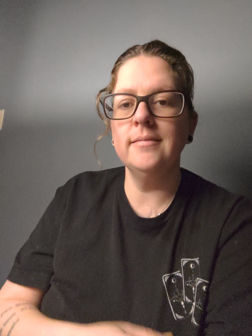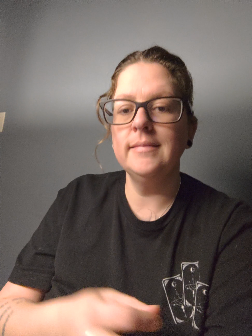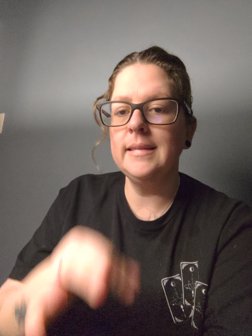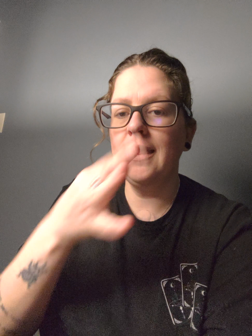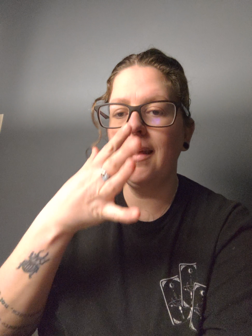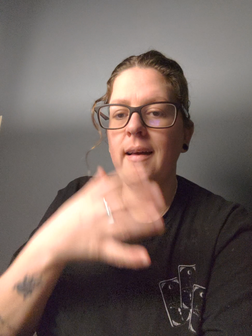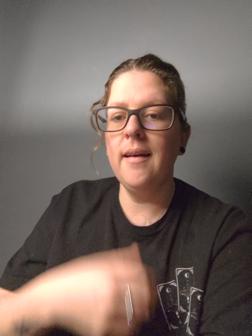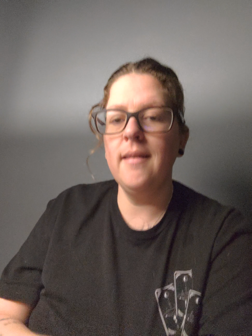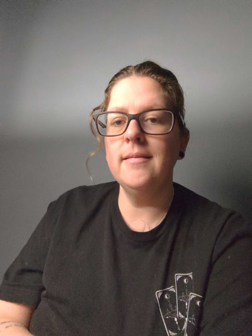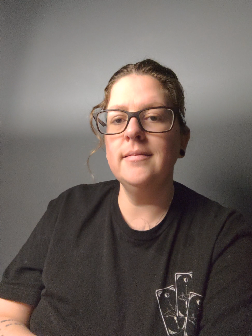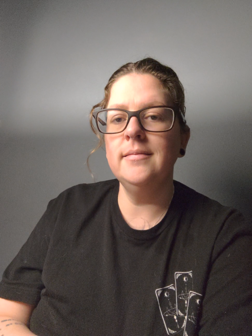snack